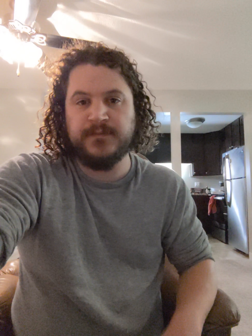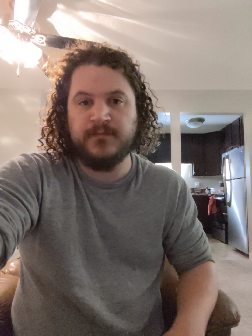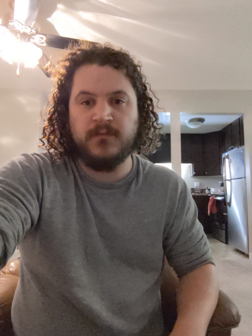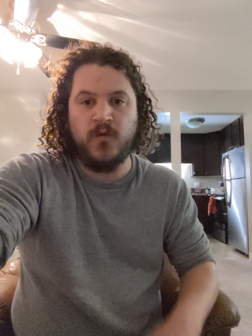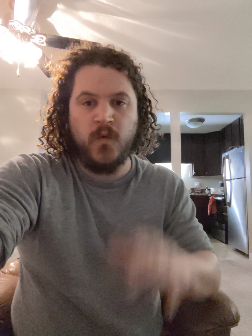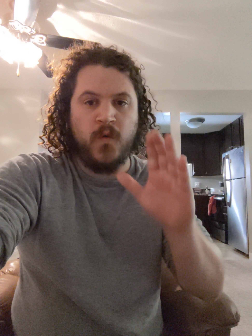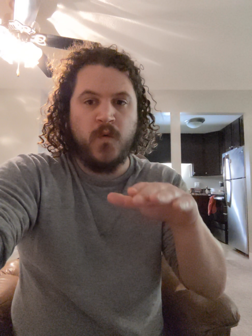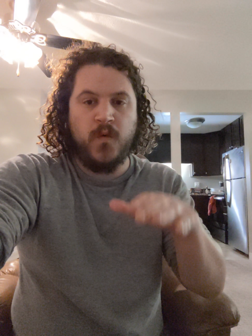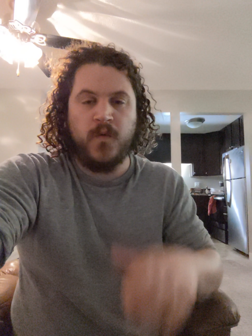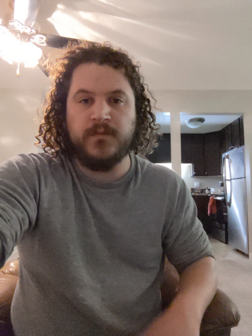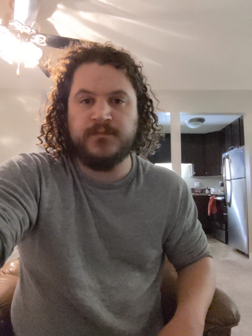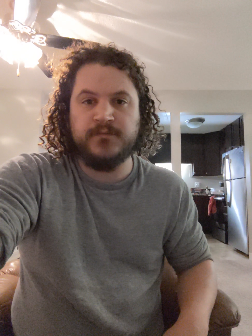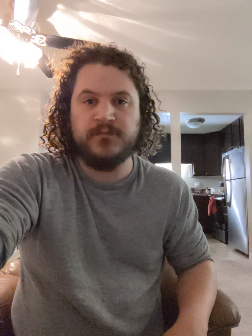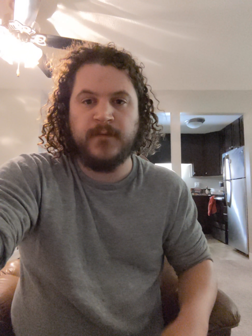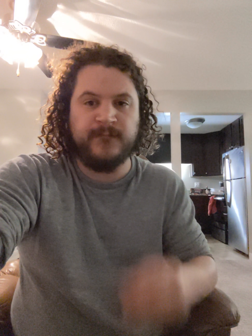on